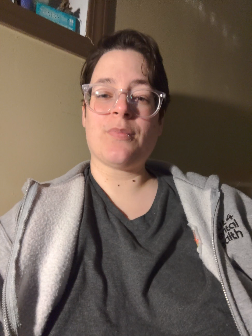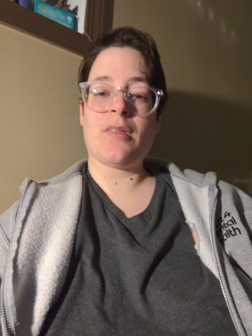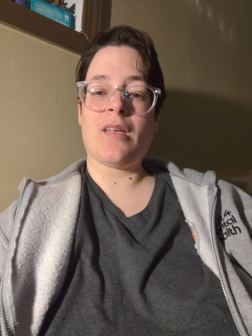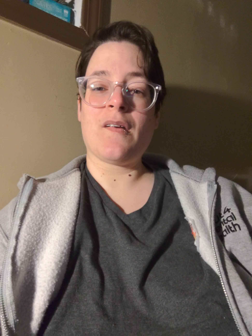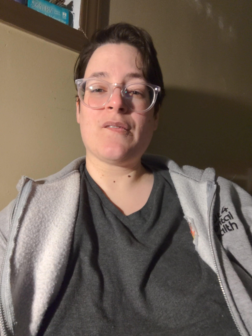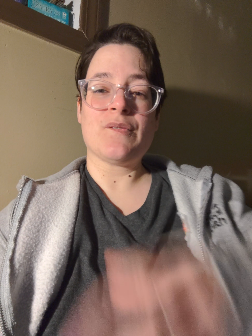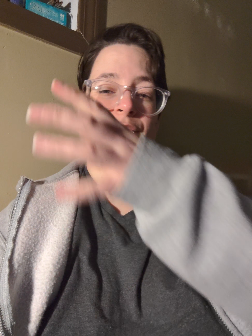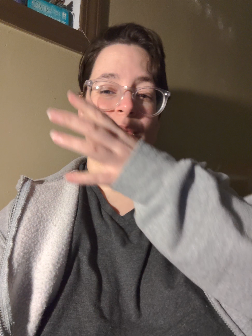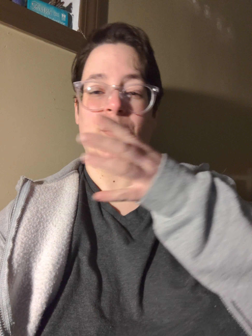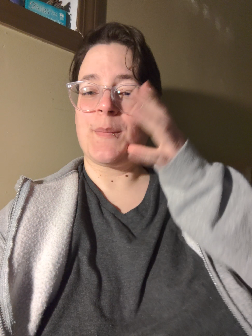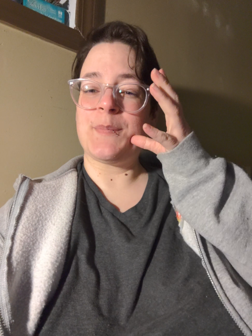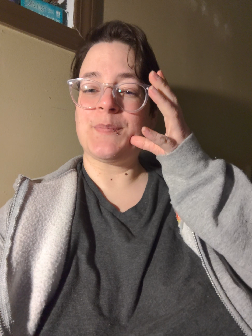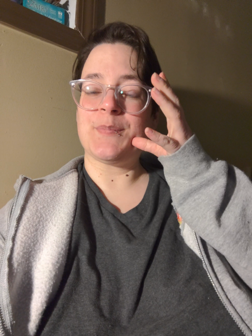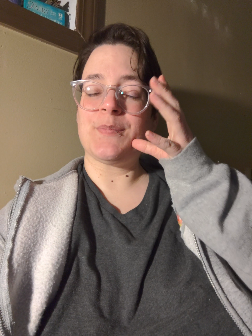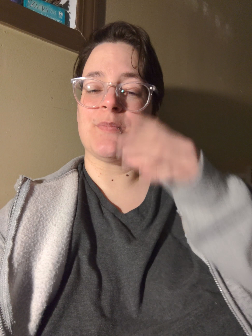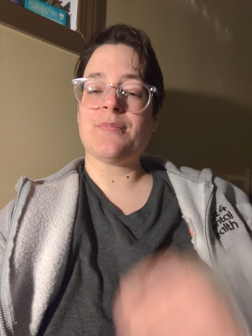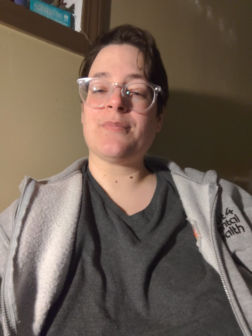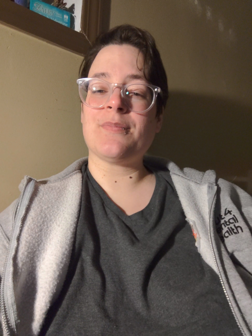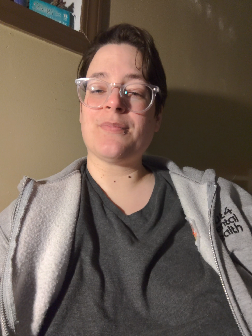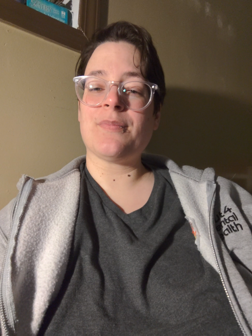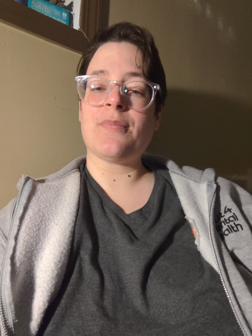farm